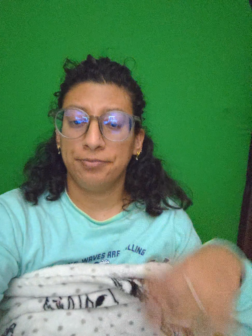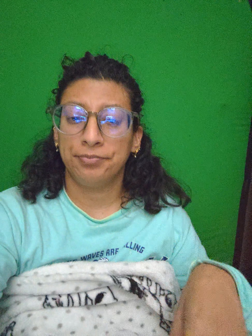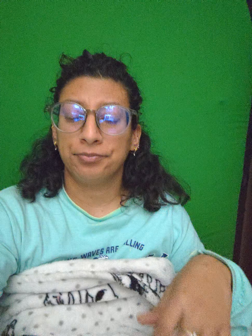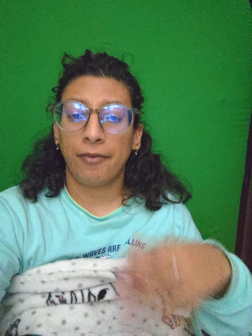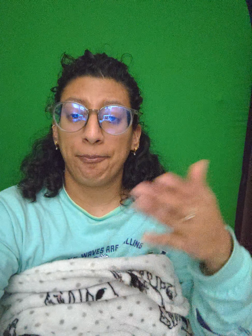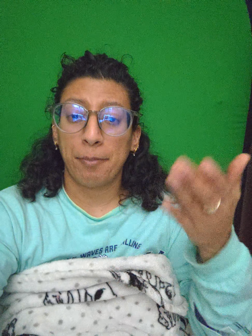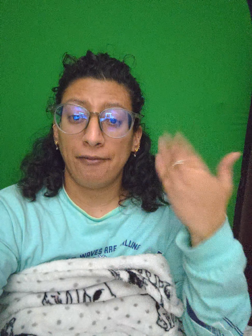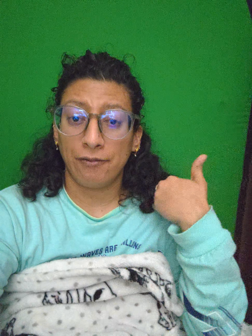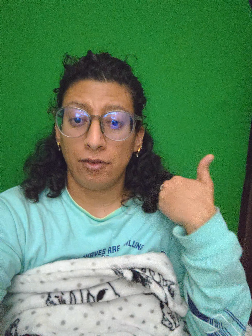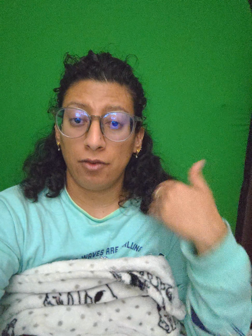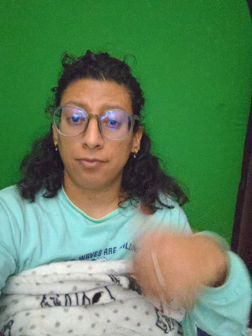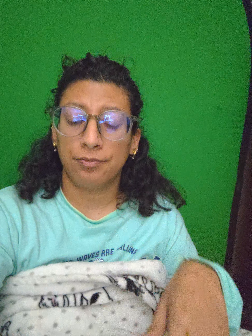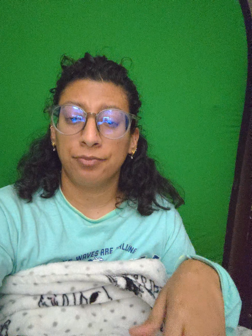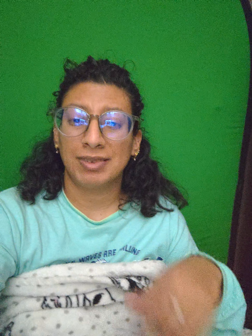before